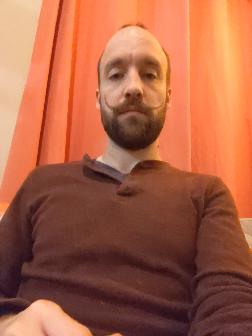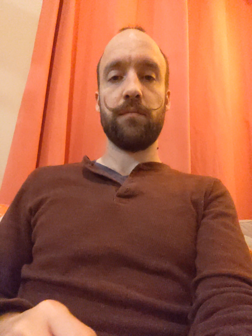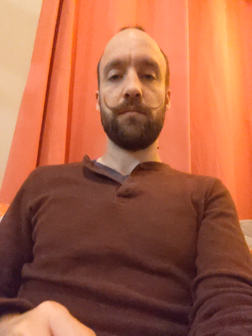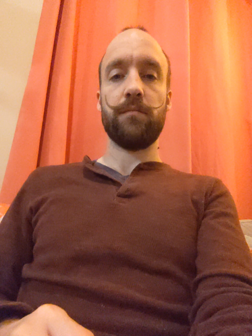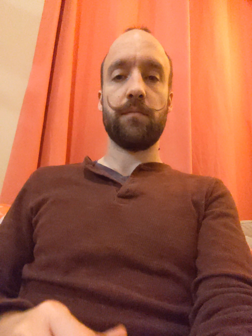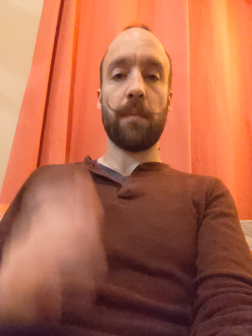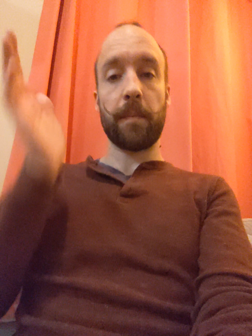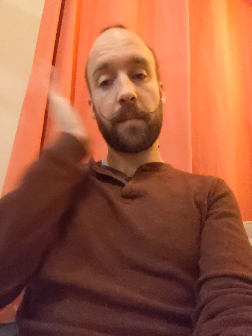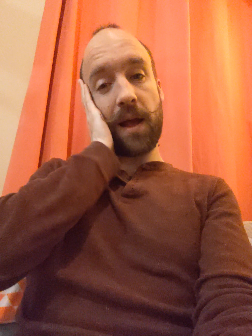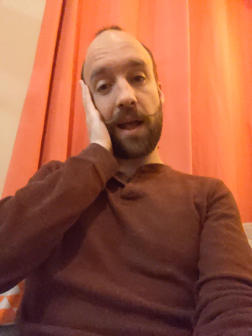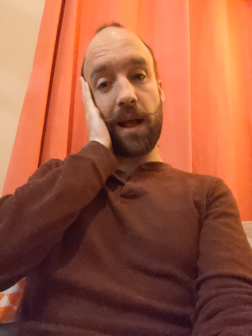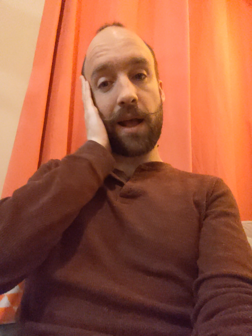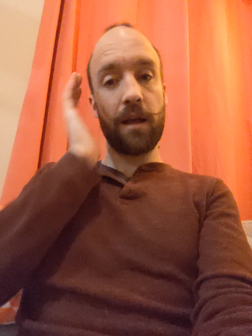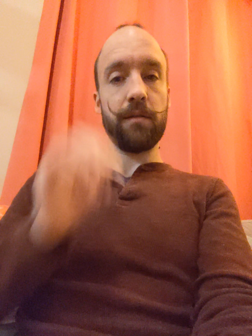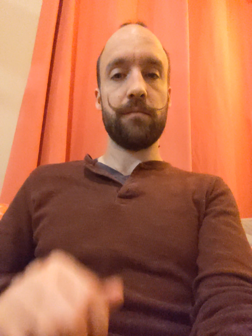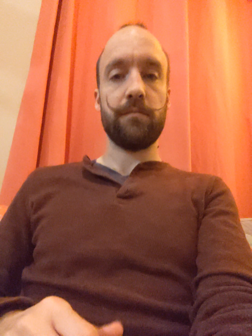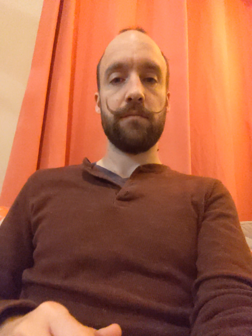bed